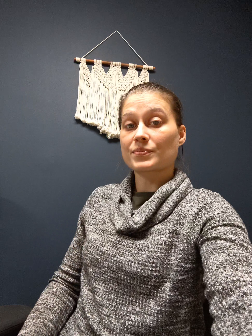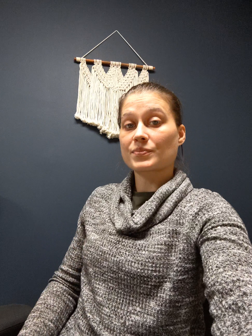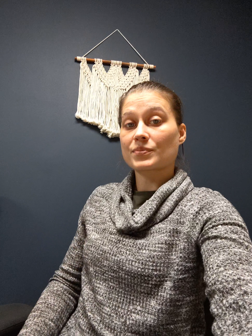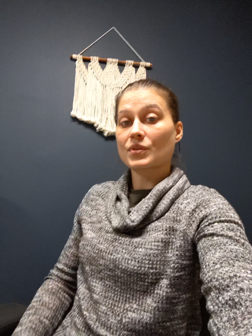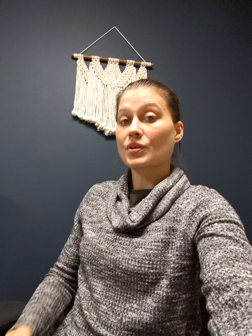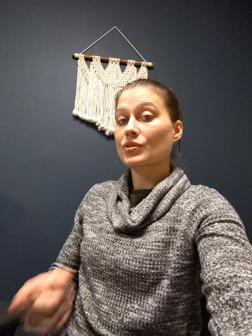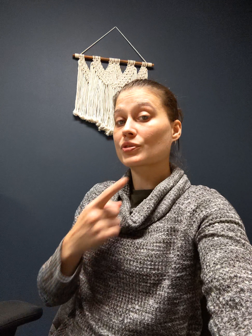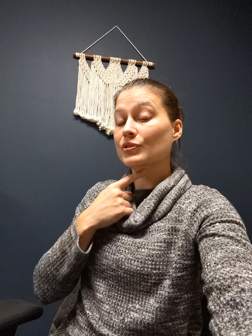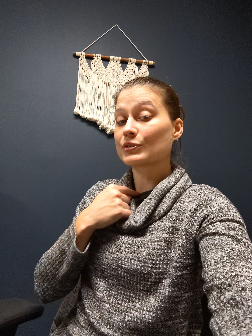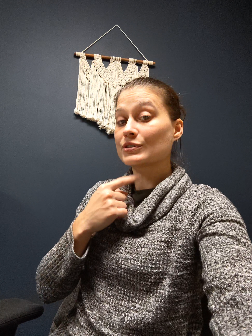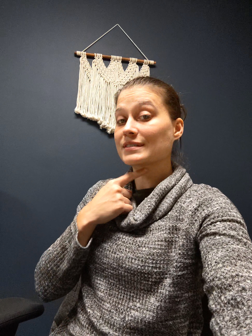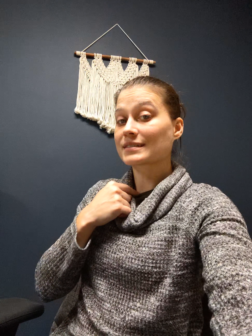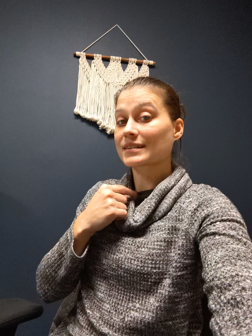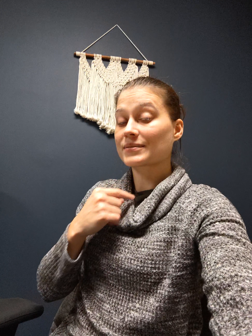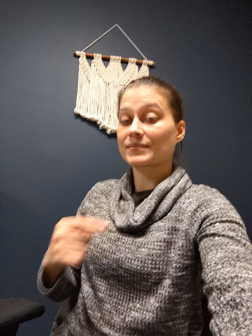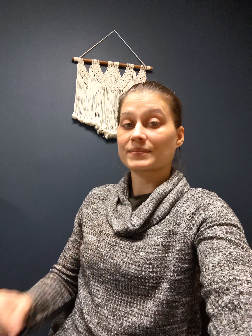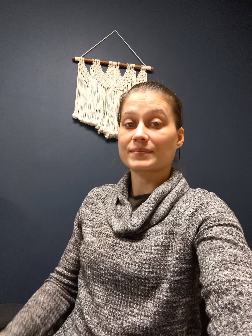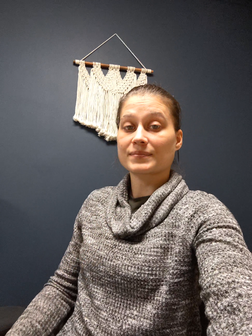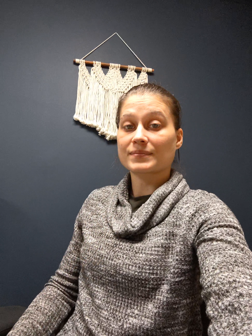thirsty